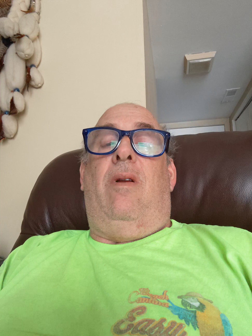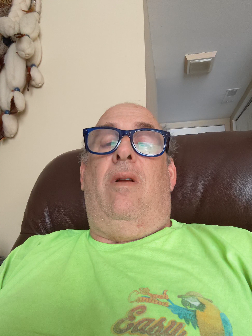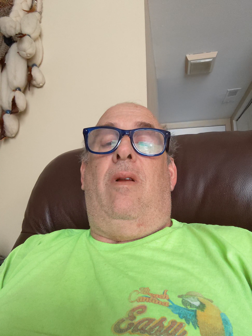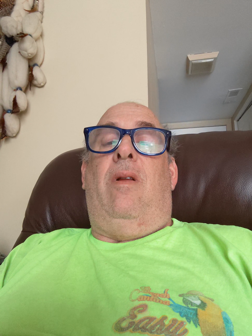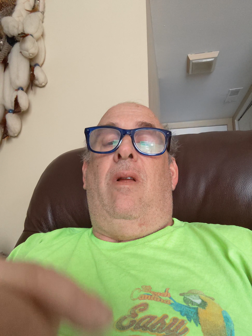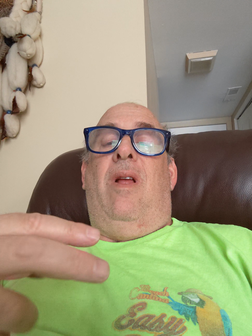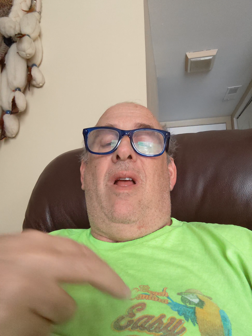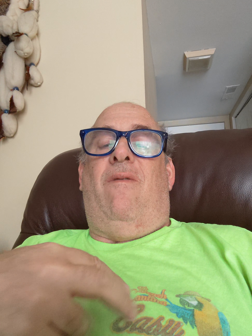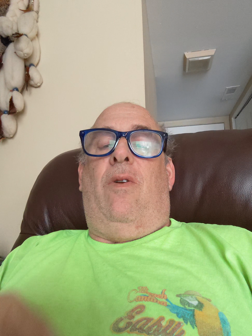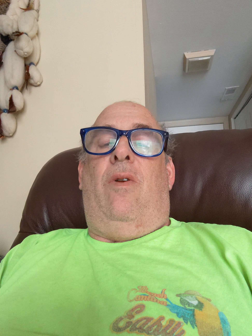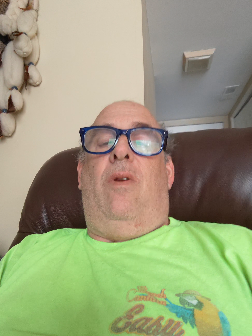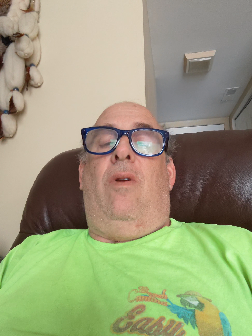have